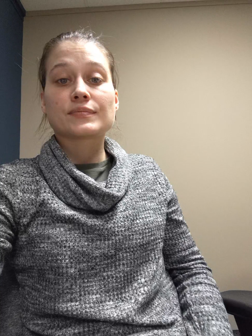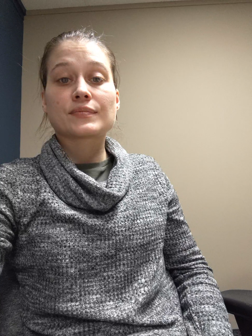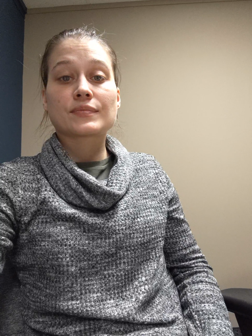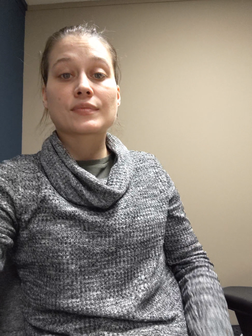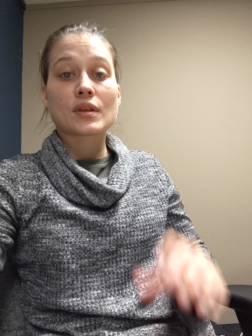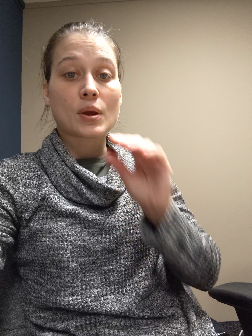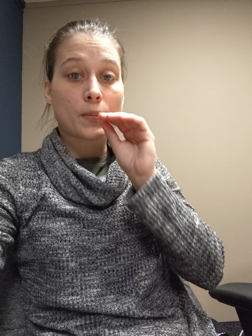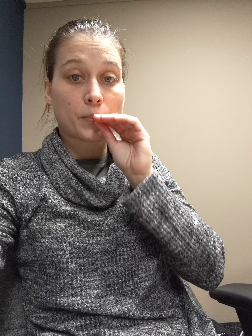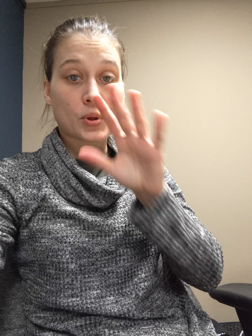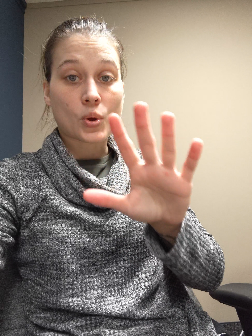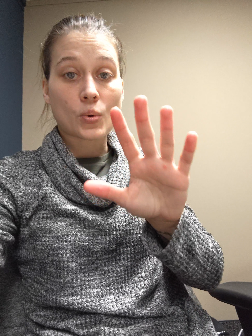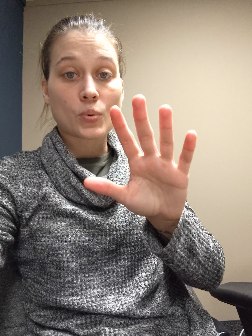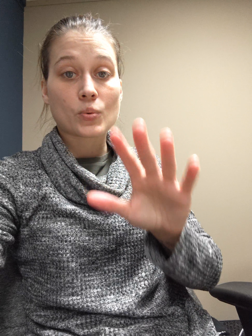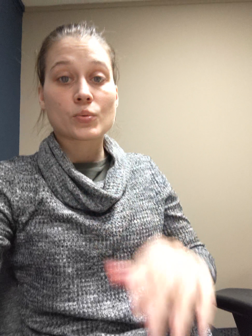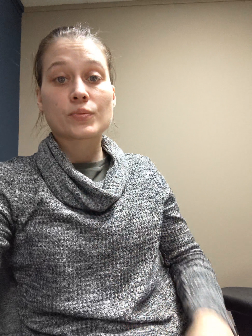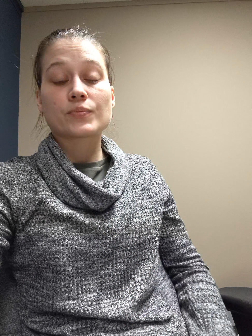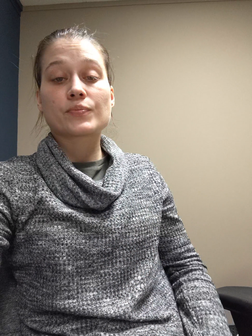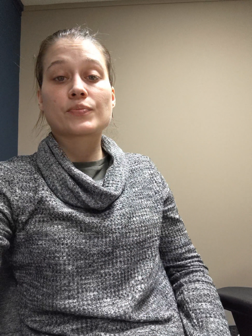blow